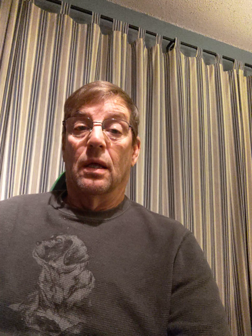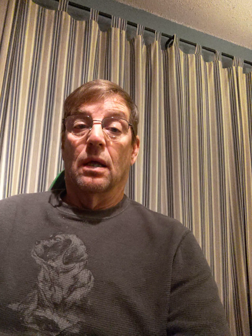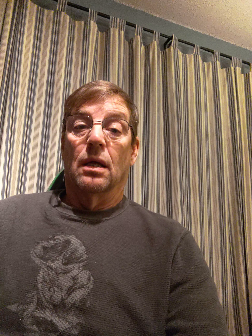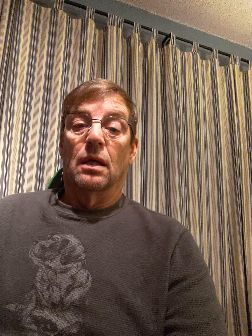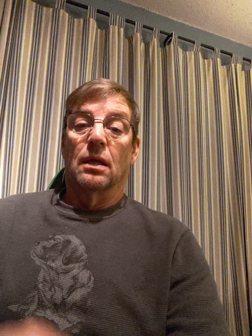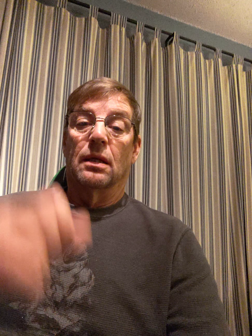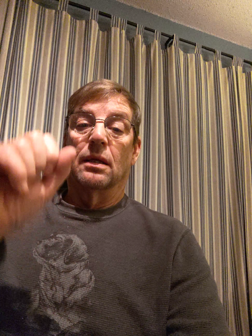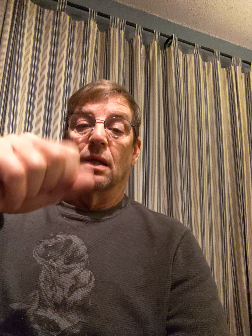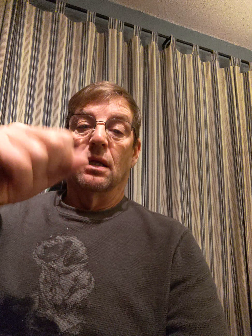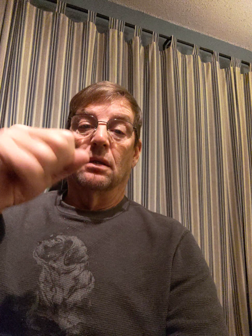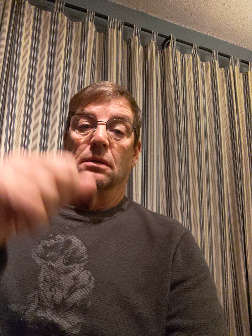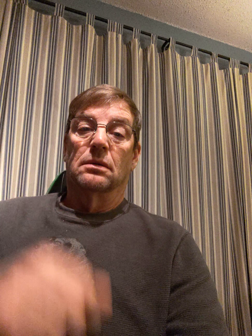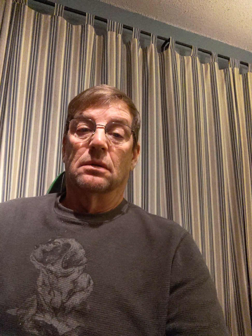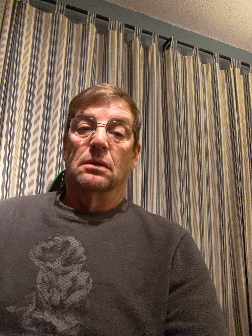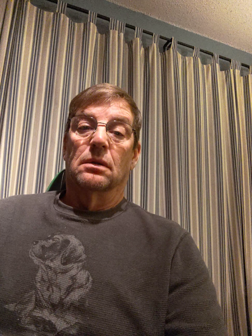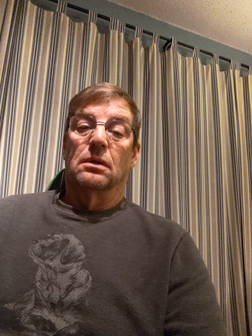yes